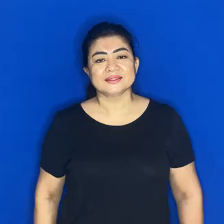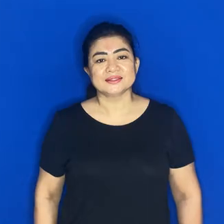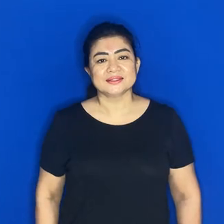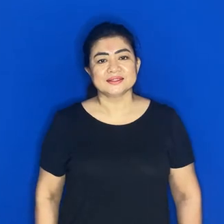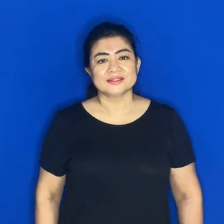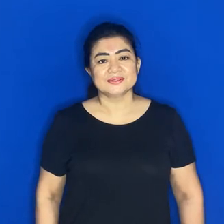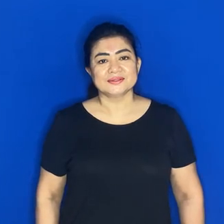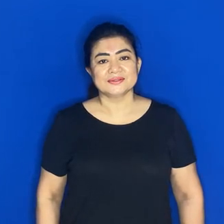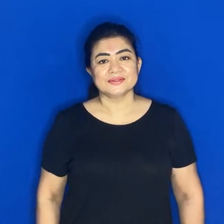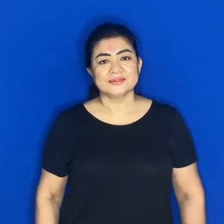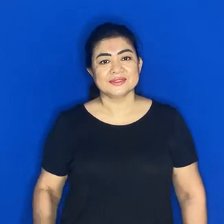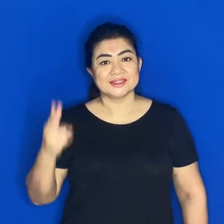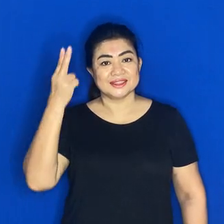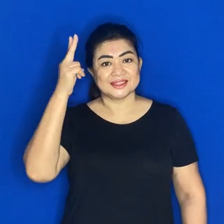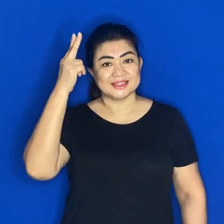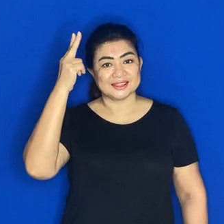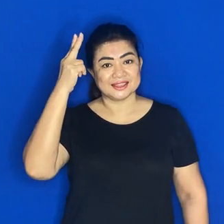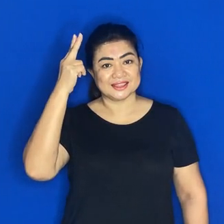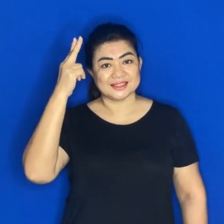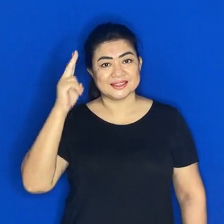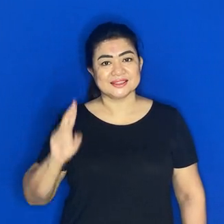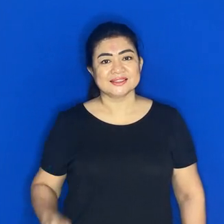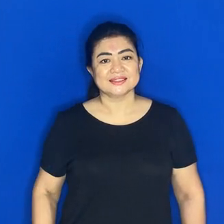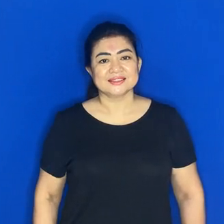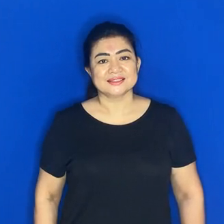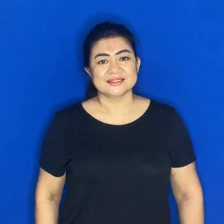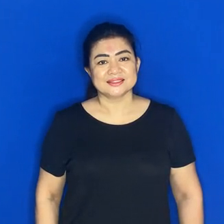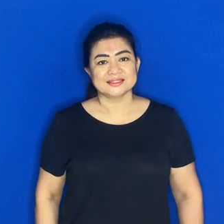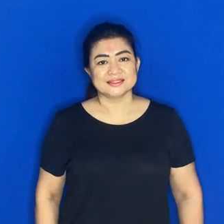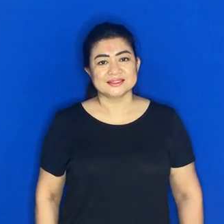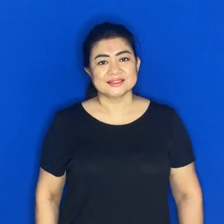uncle